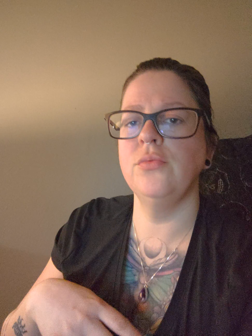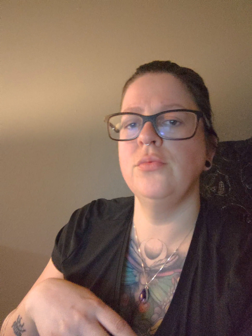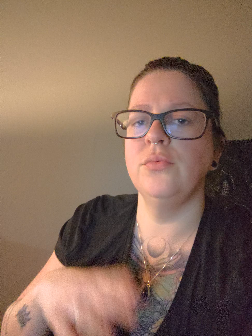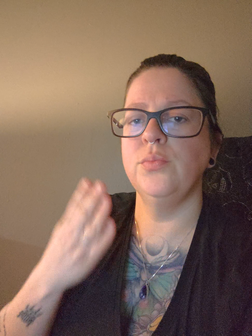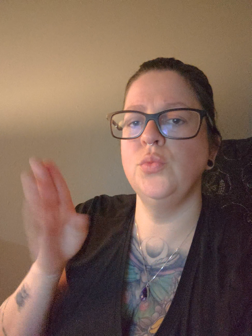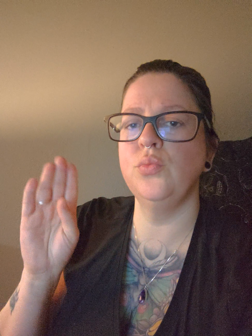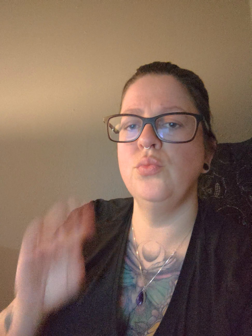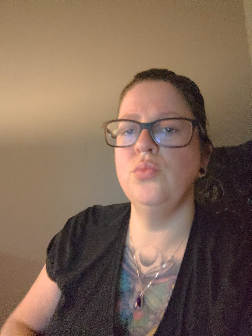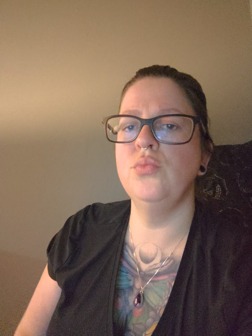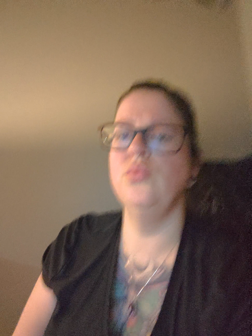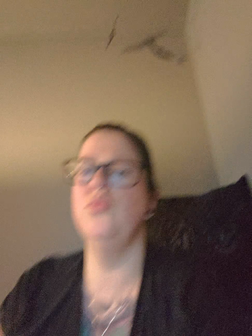blue